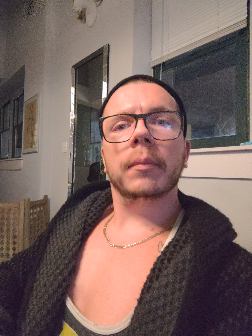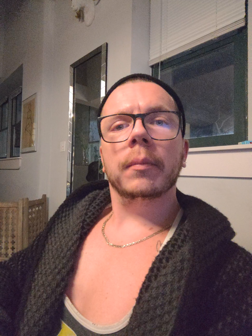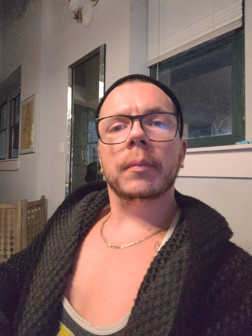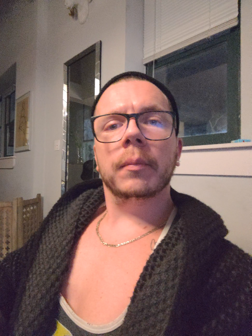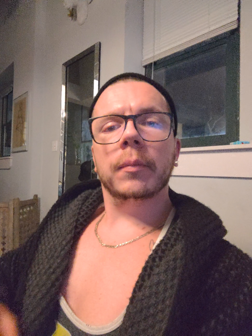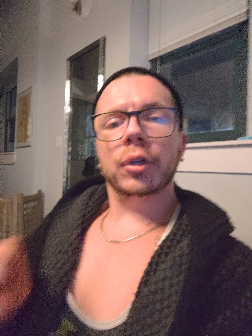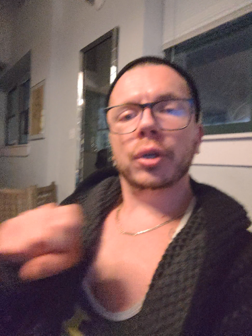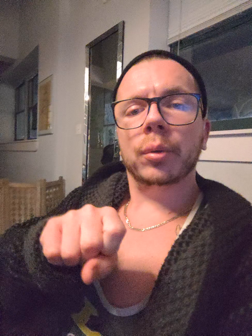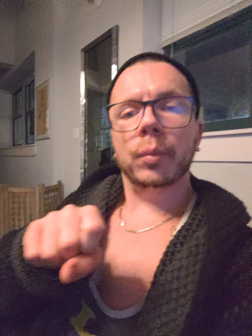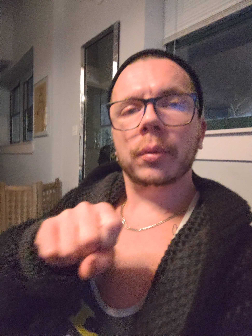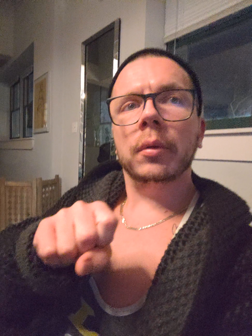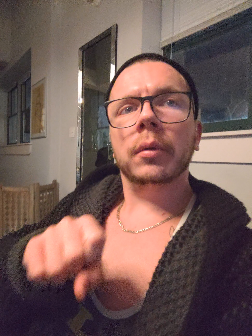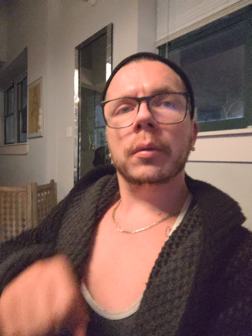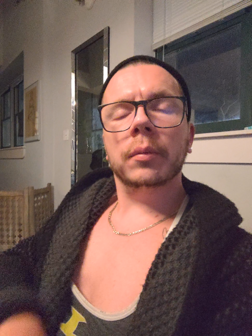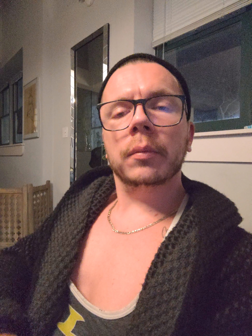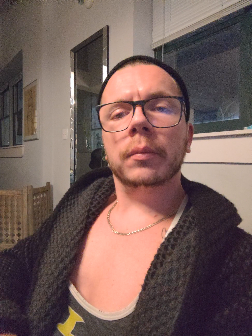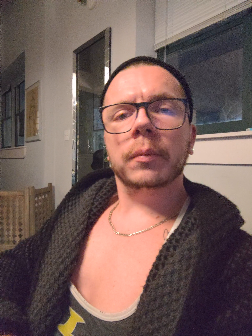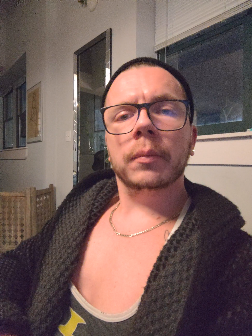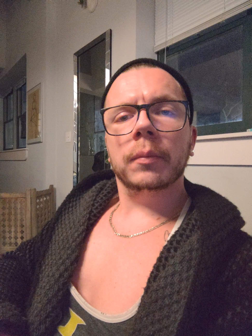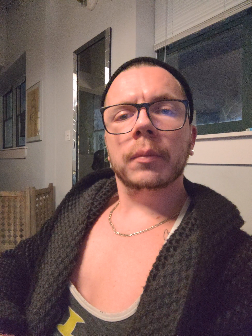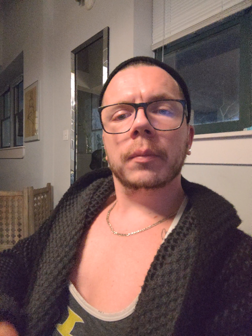shoe